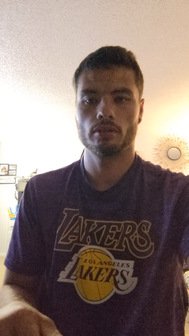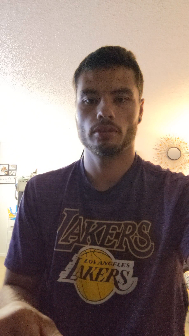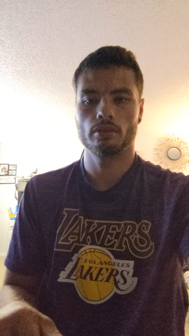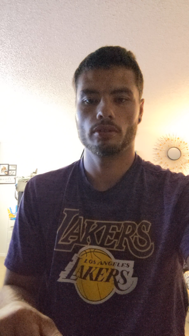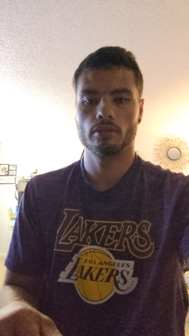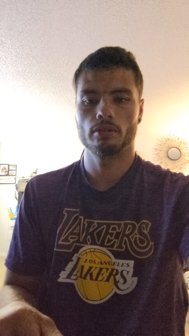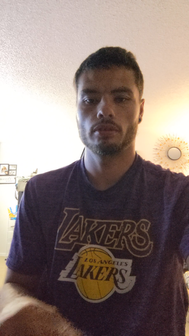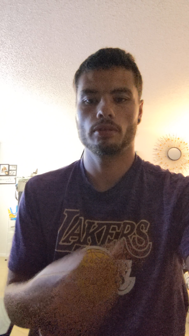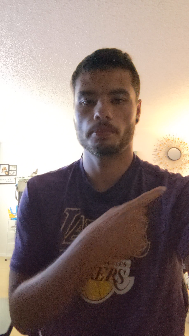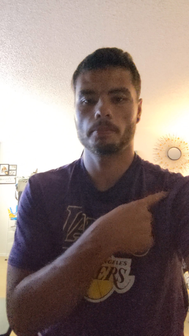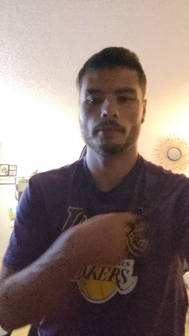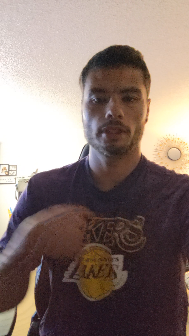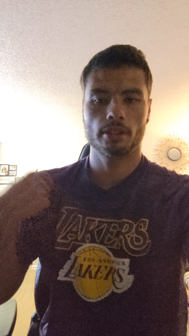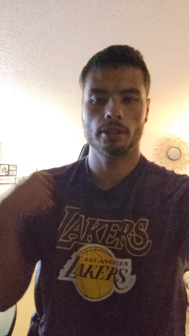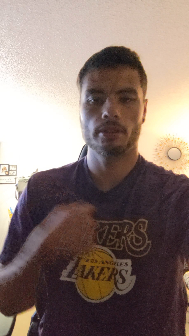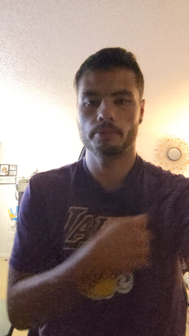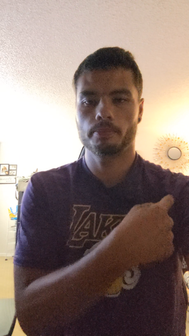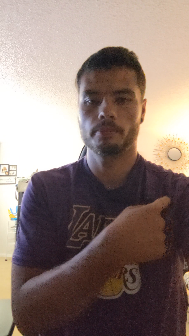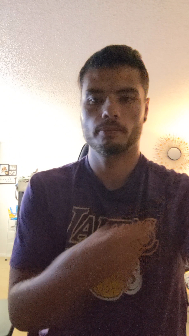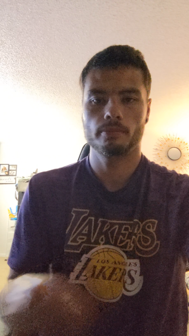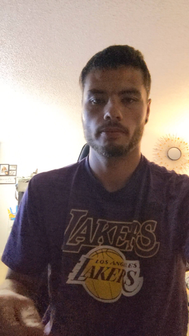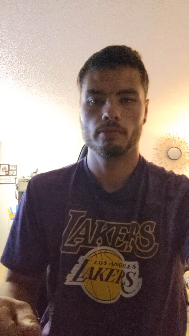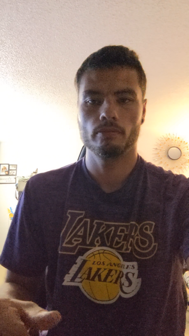bib